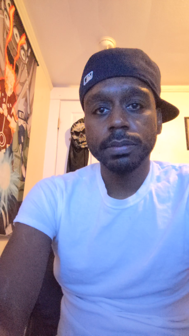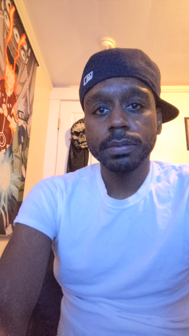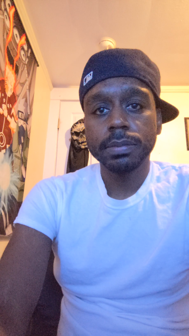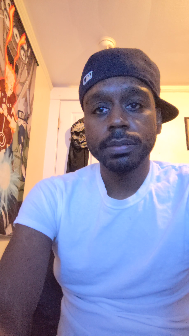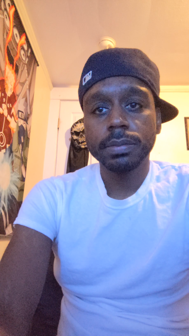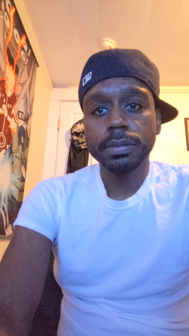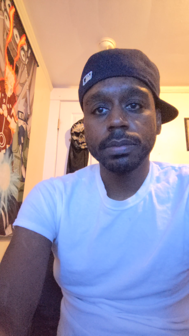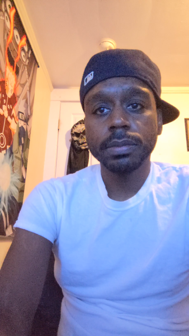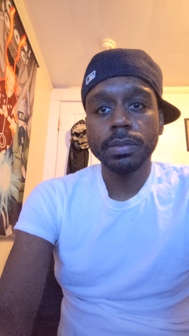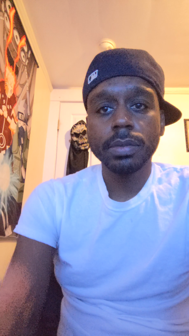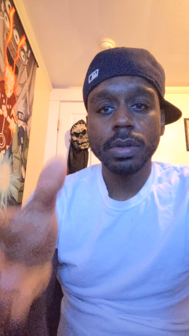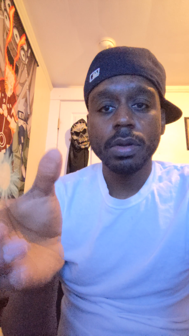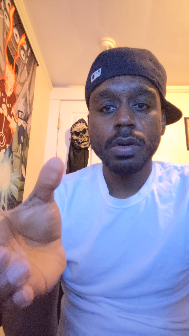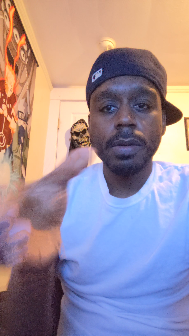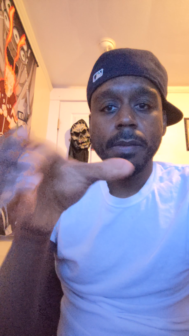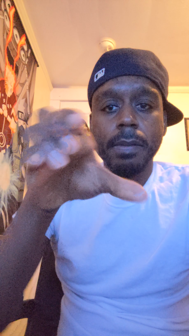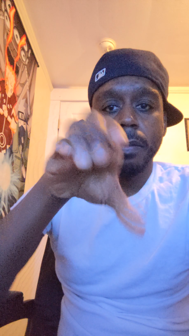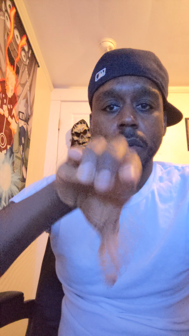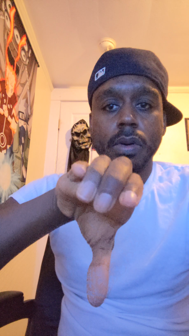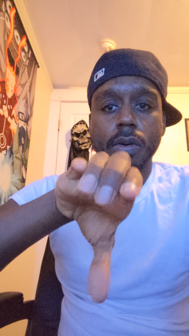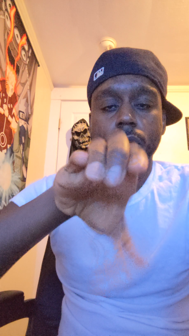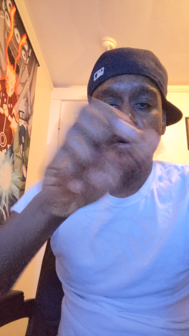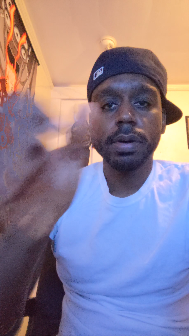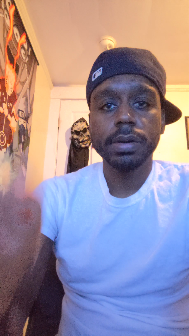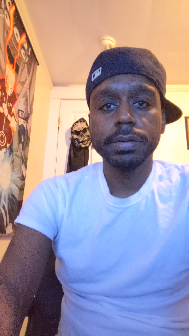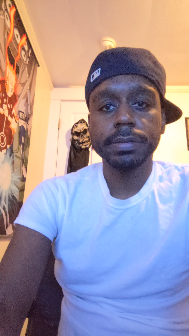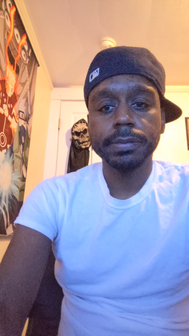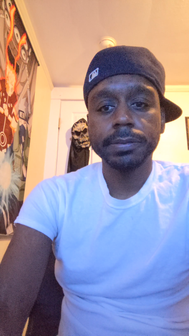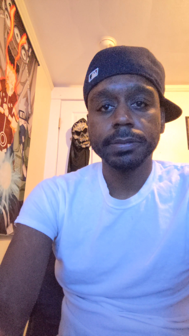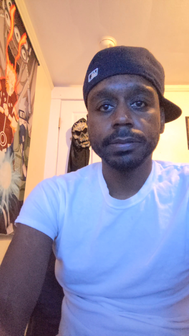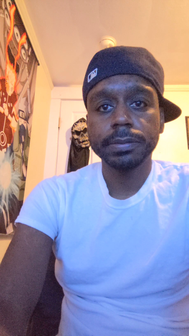pour